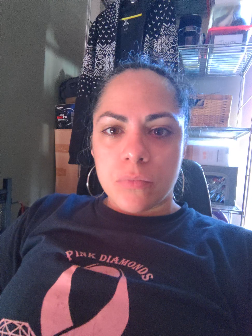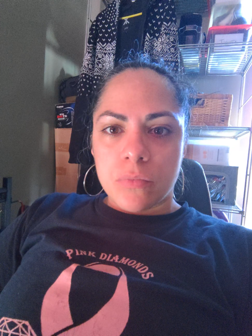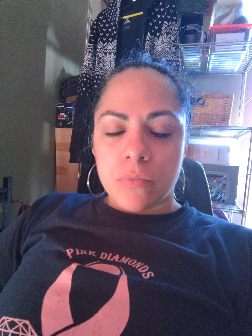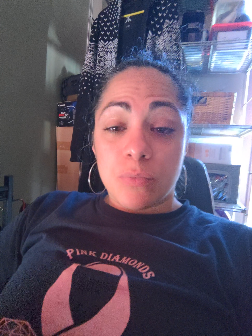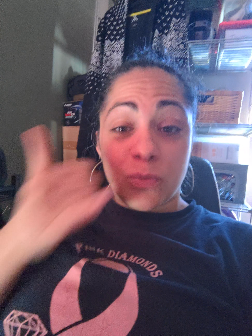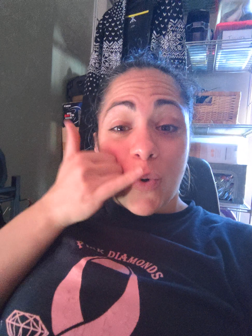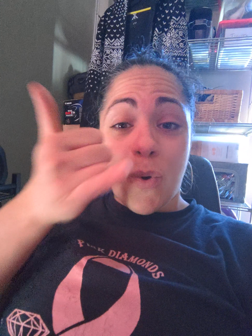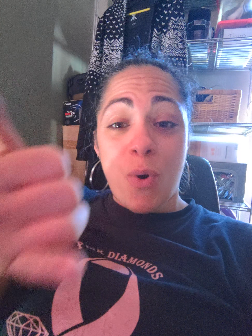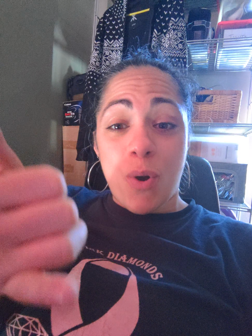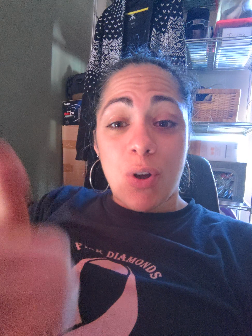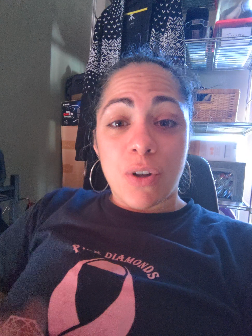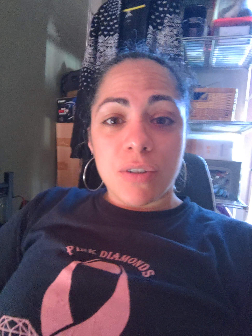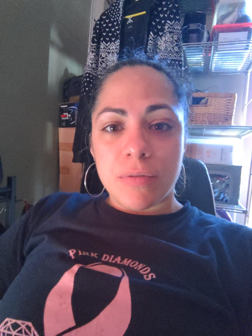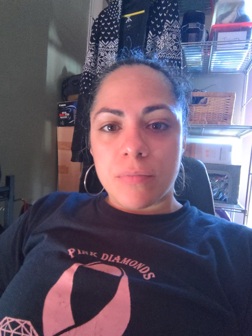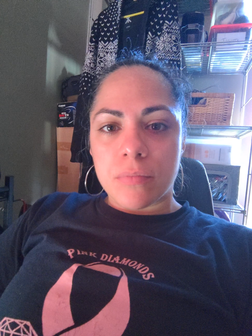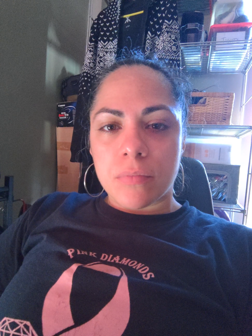call on the phone